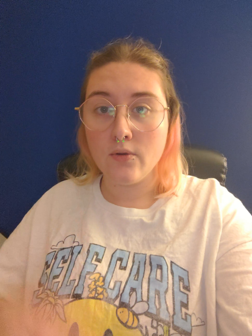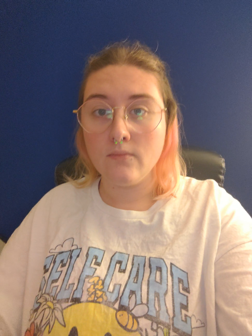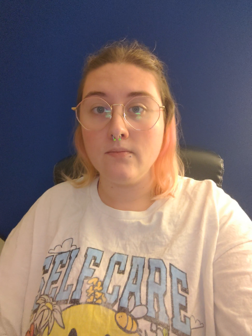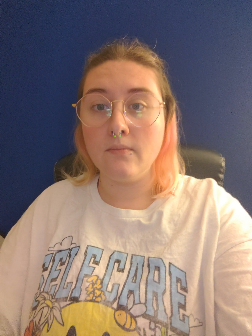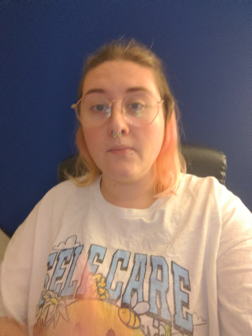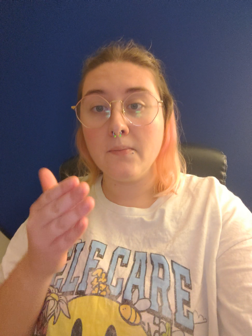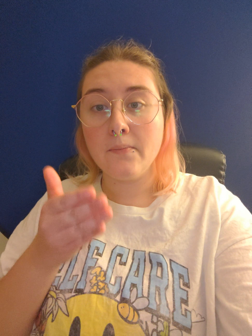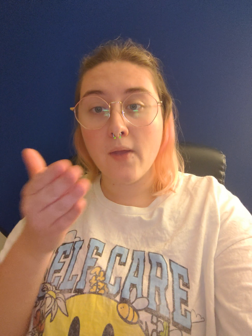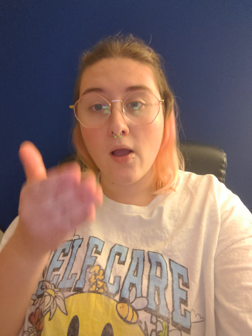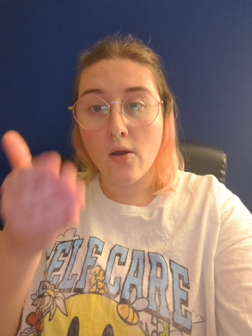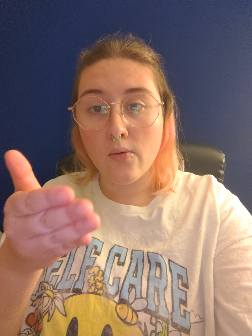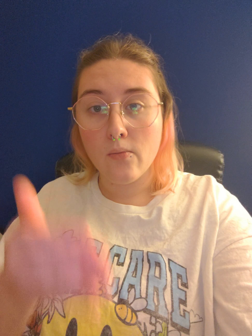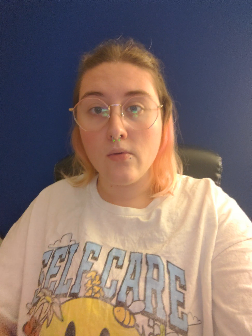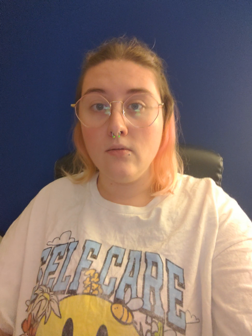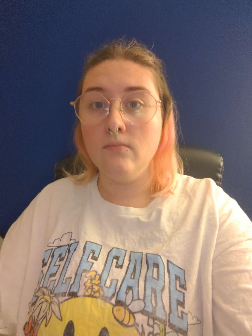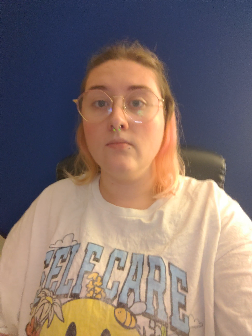boat